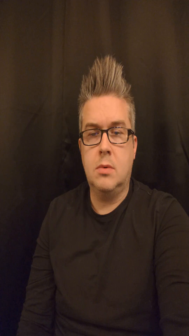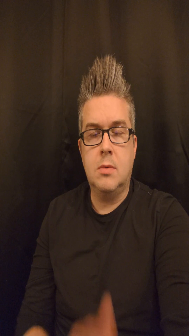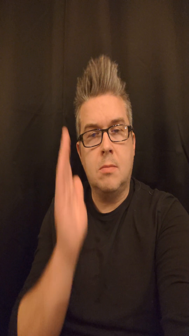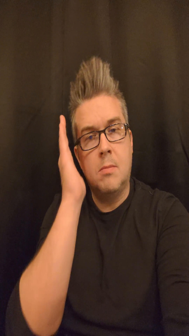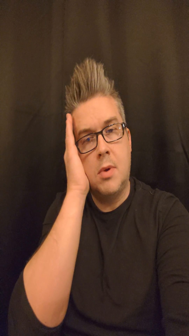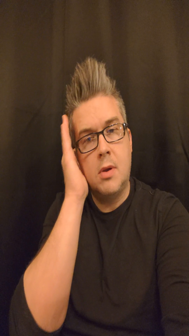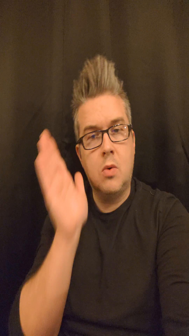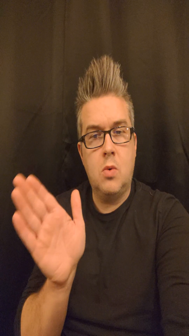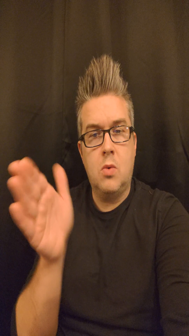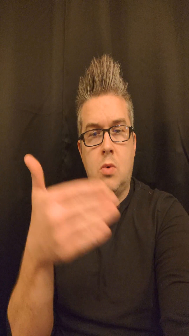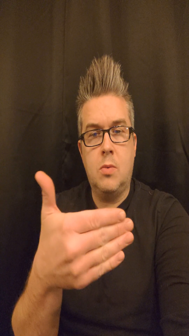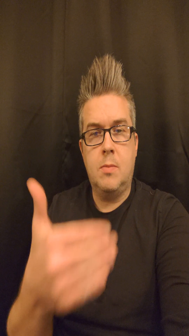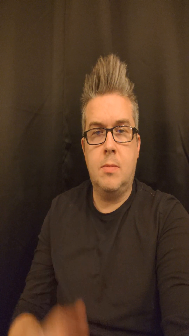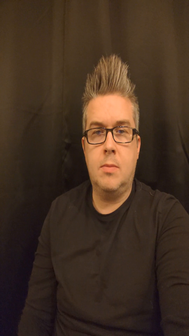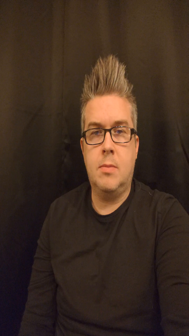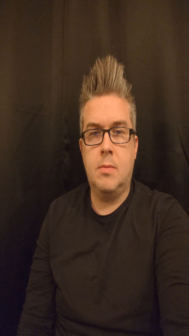bedroom